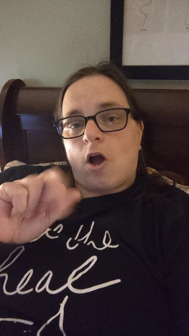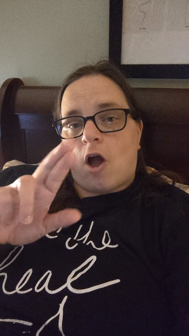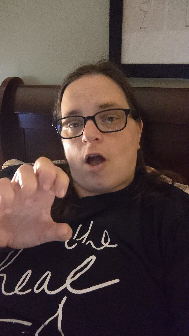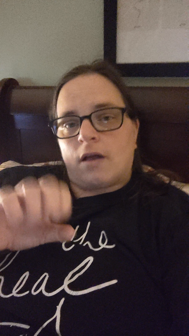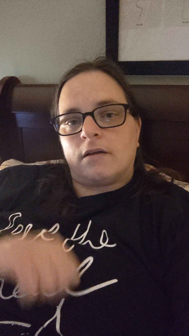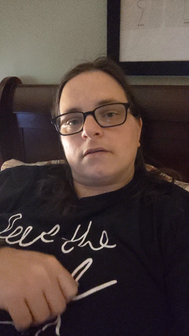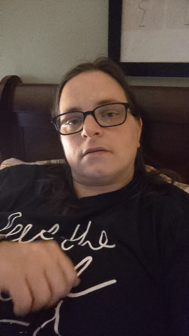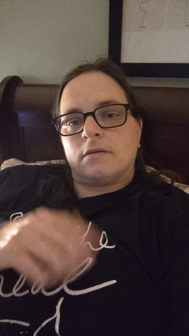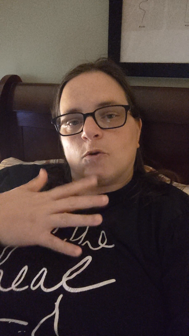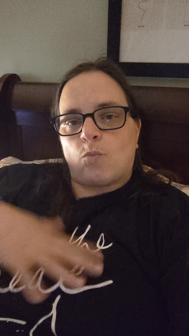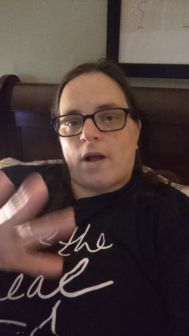dress